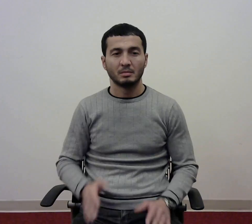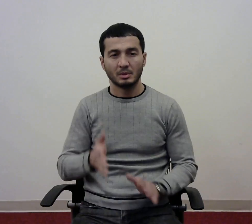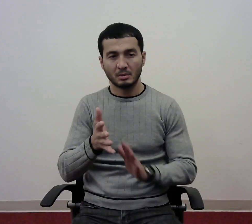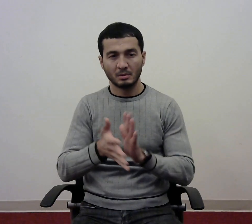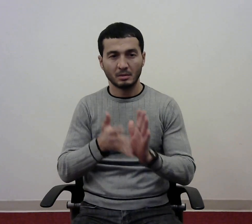işarə